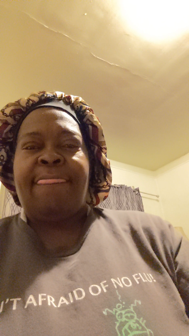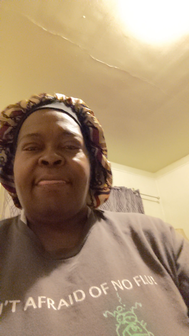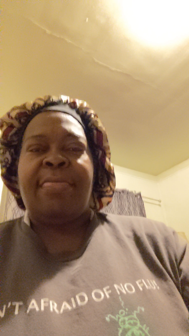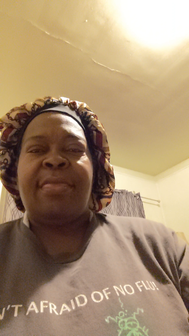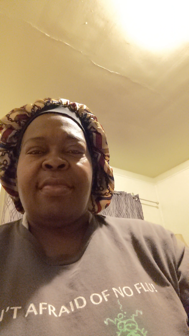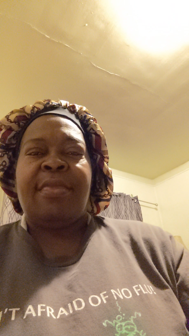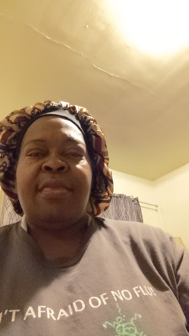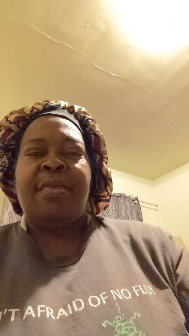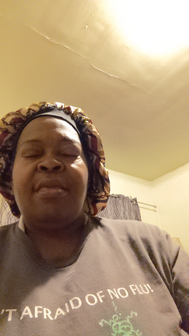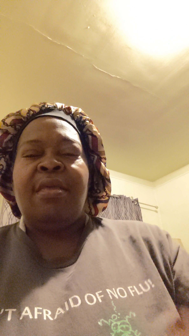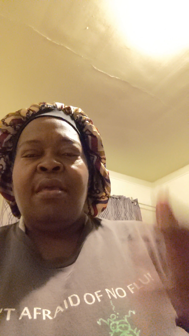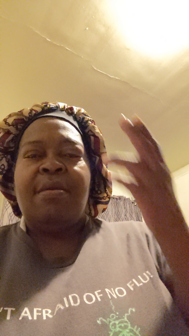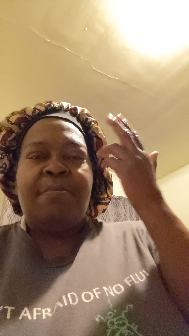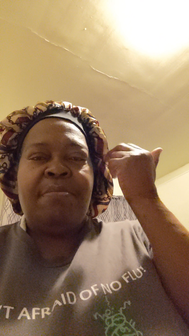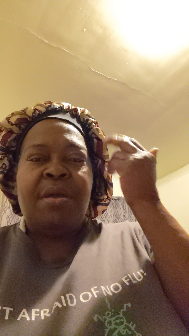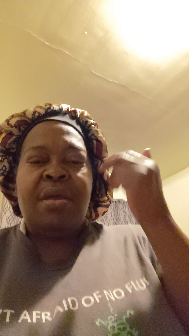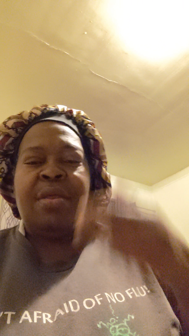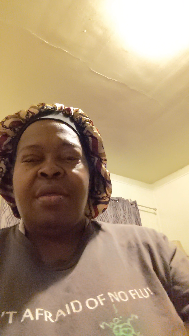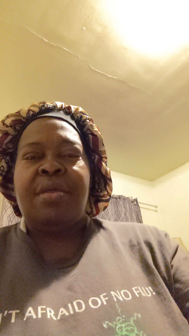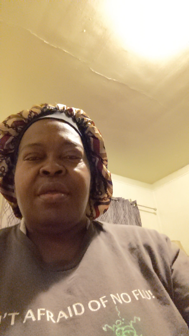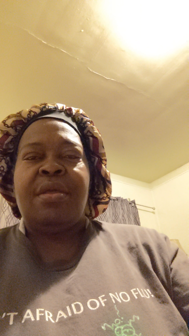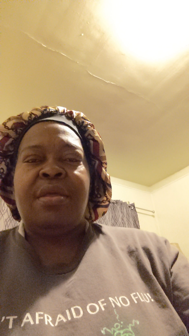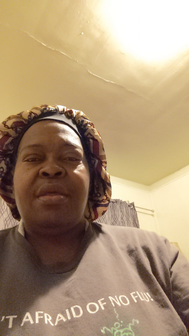bunny